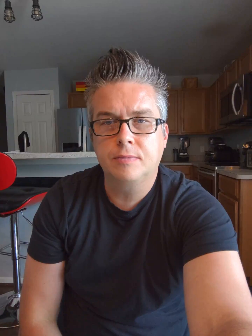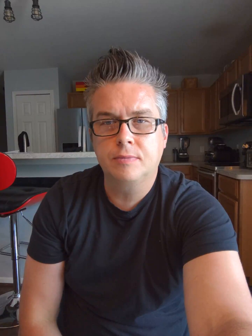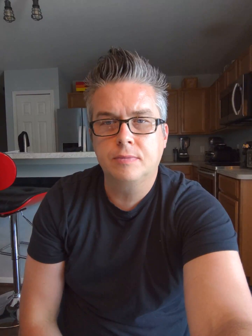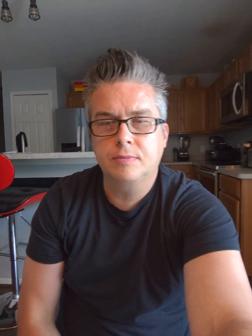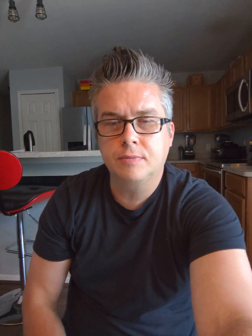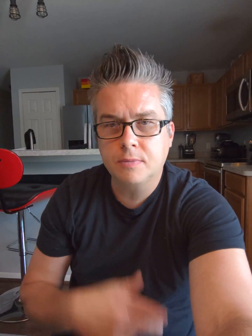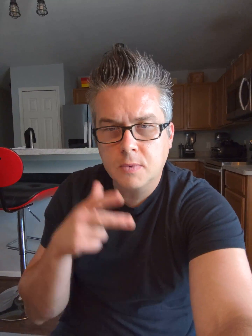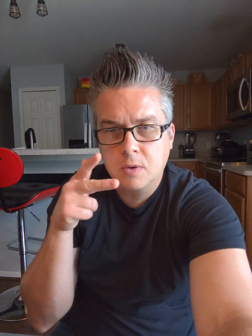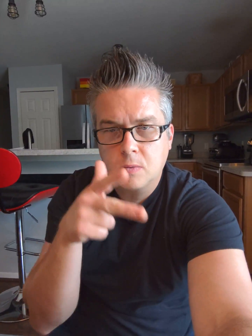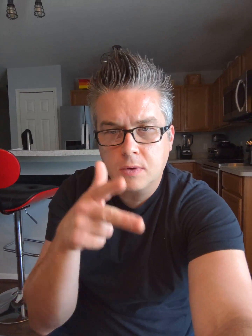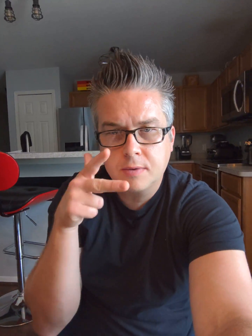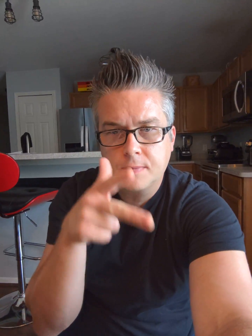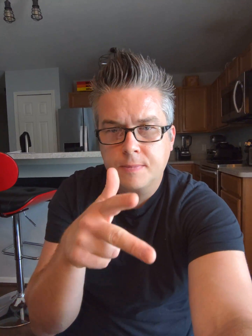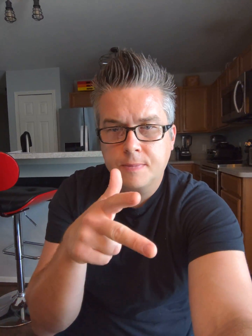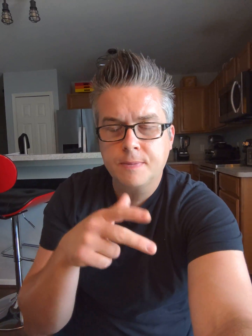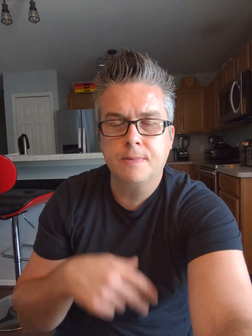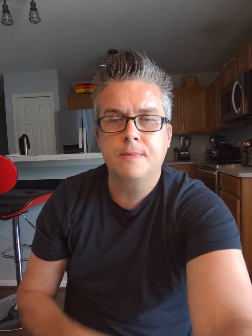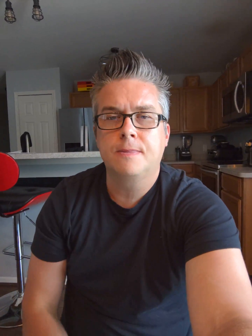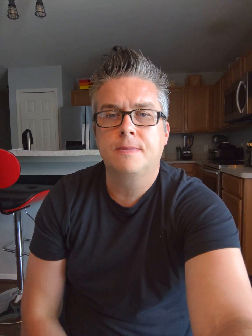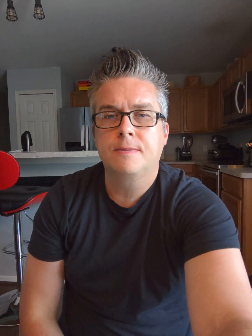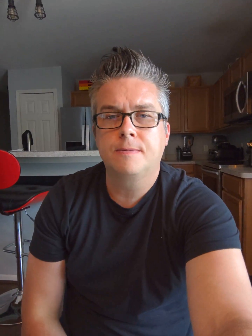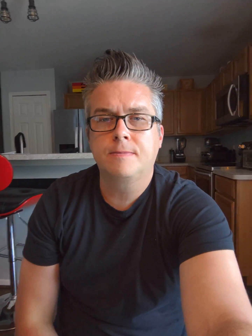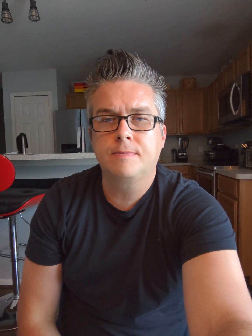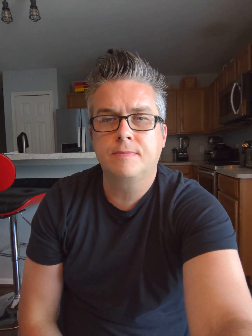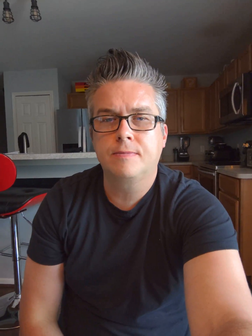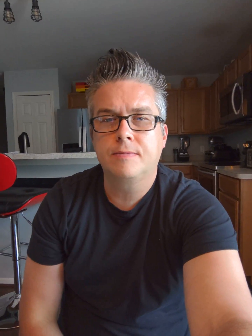garage